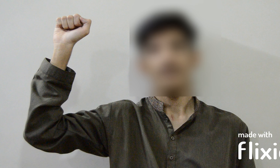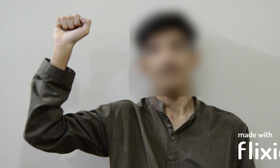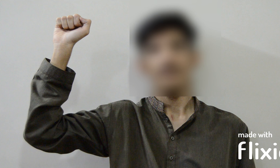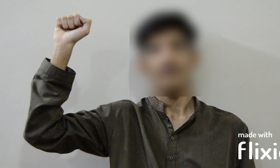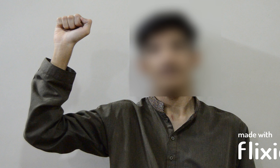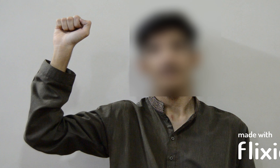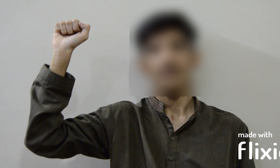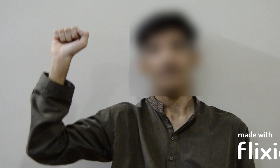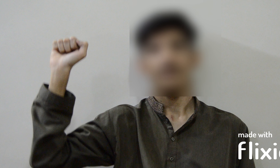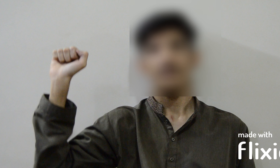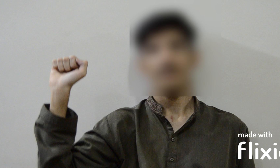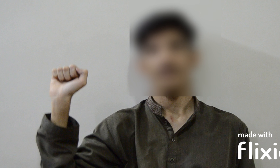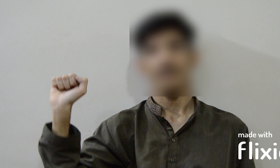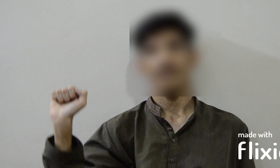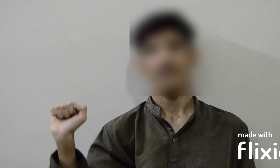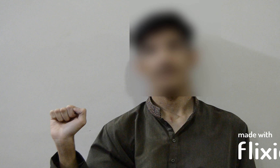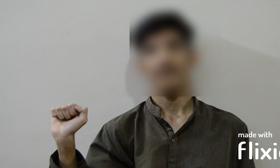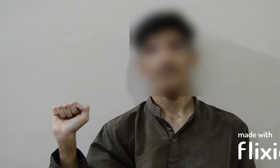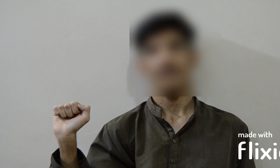آ